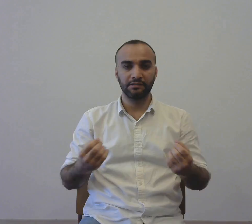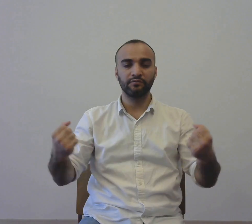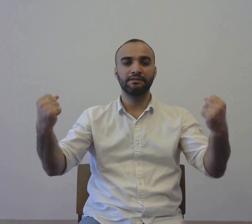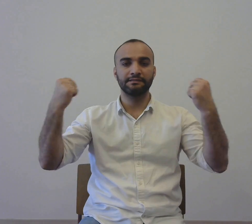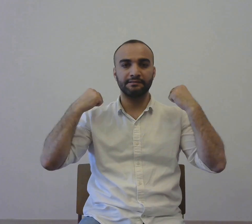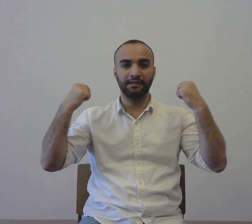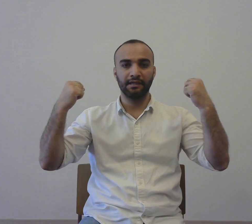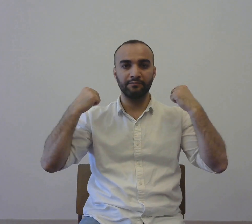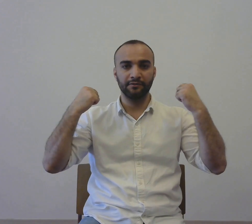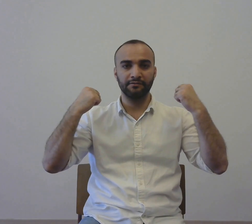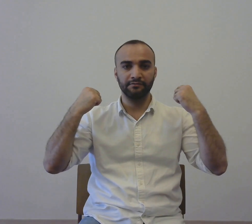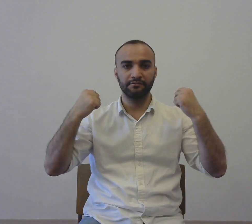idman